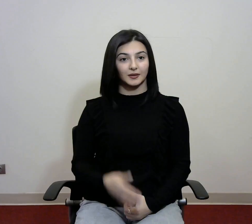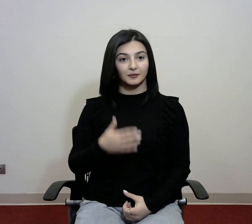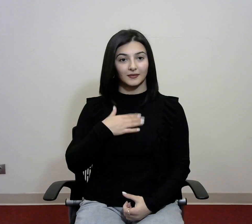mən